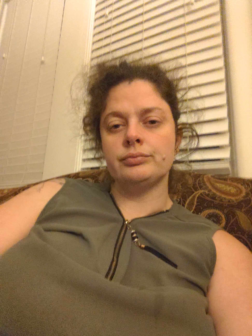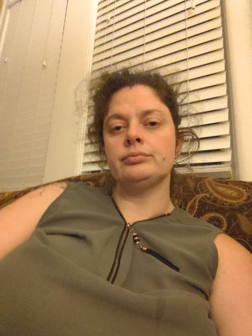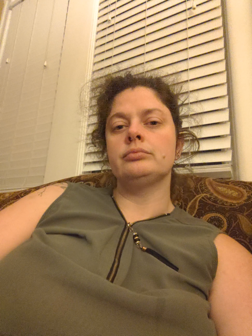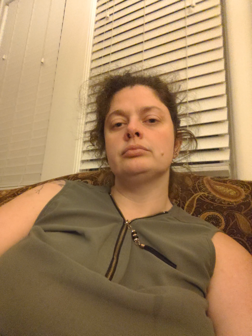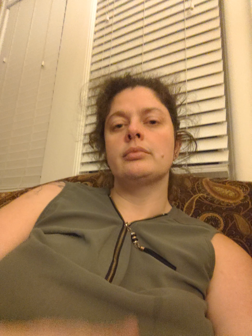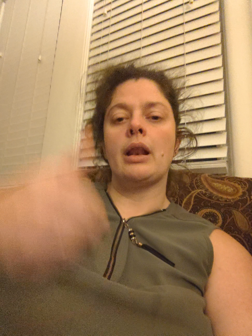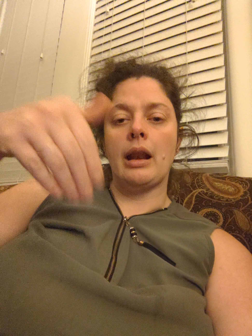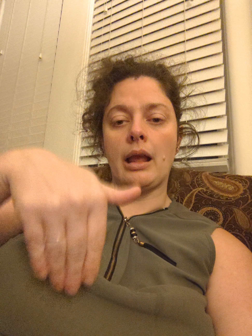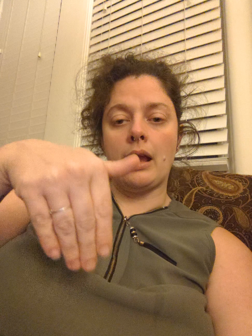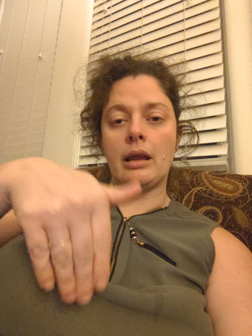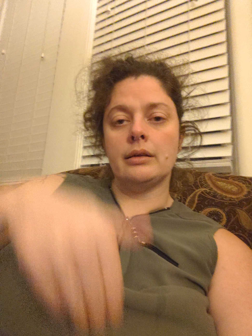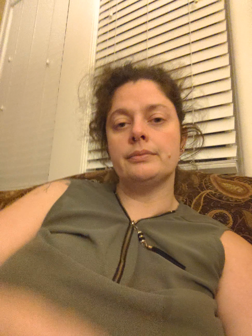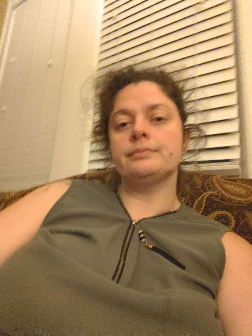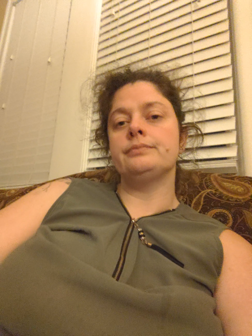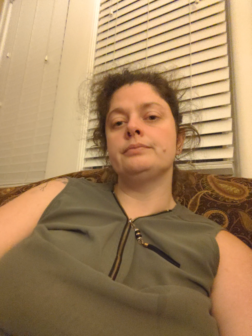night